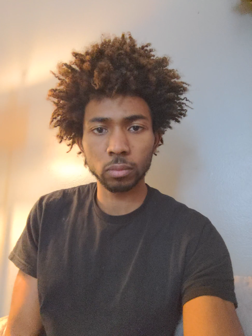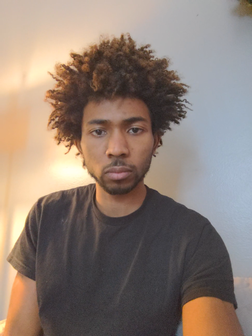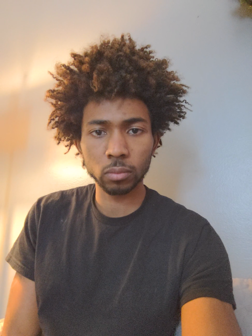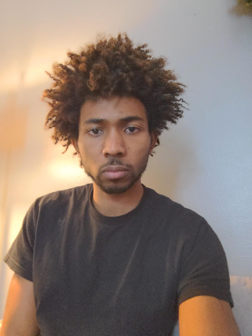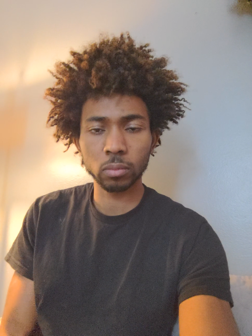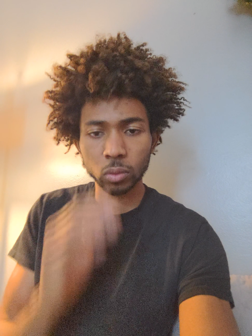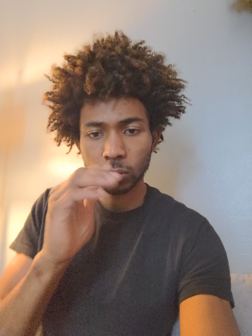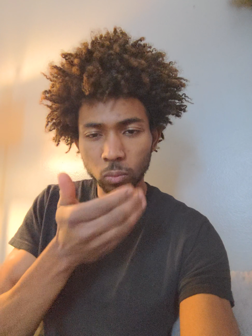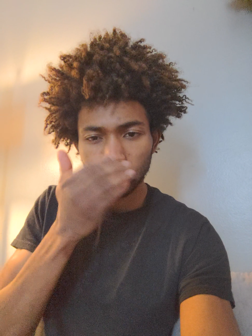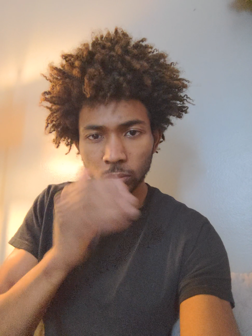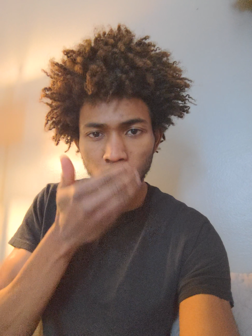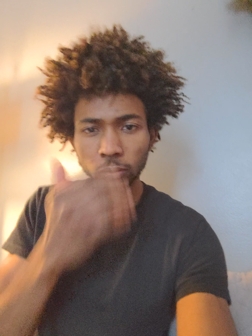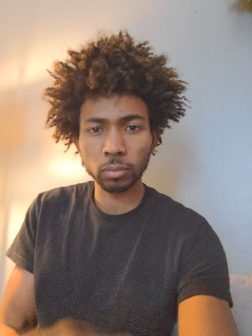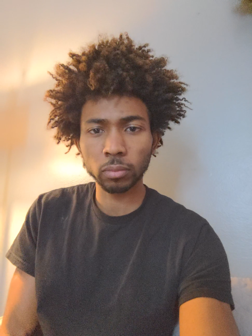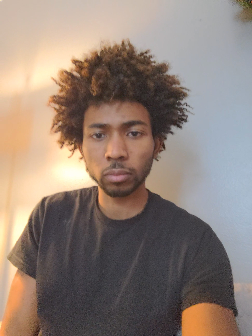cereal